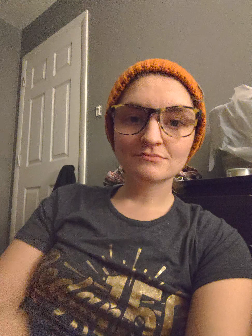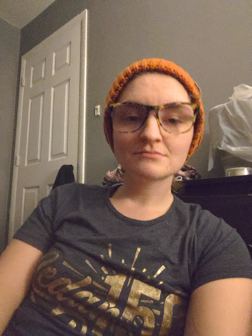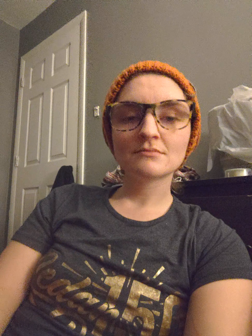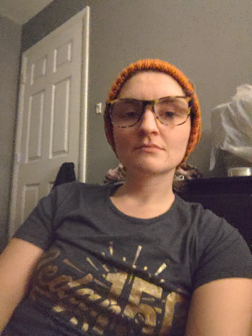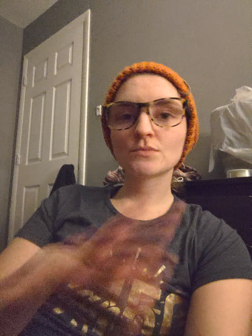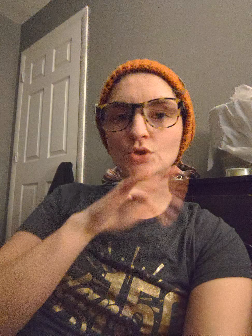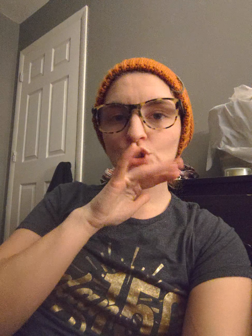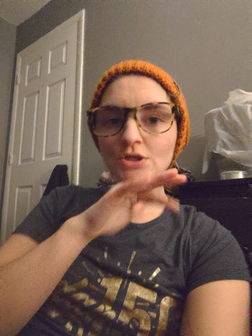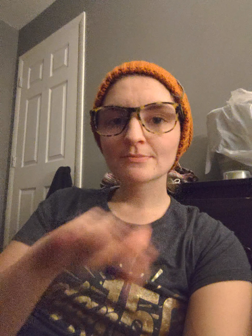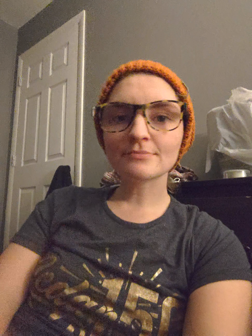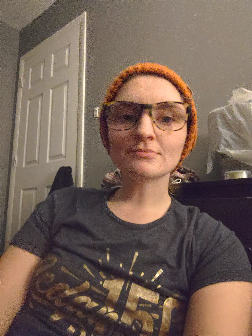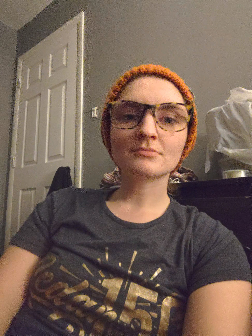dirty